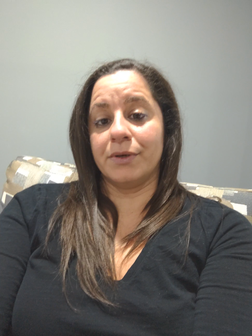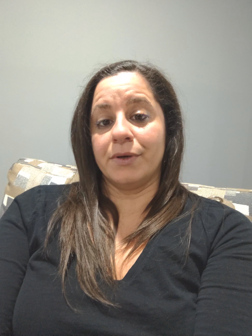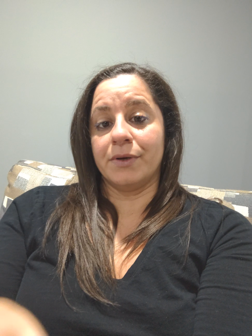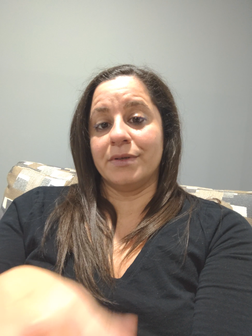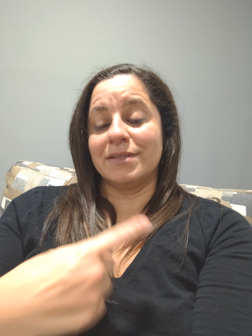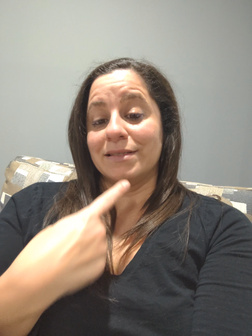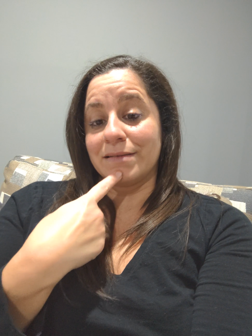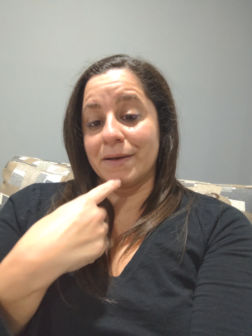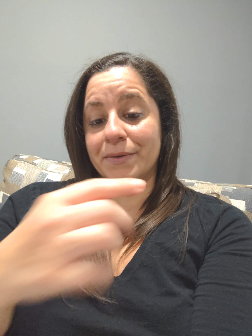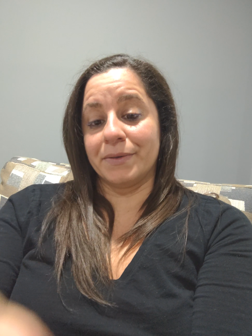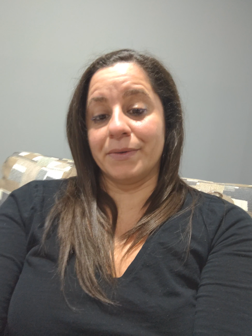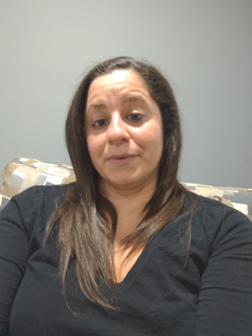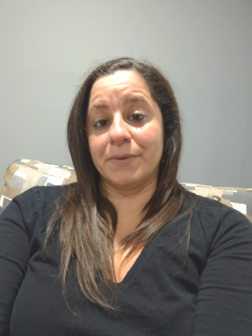say